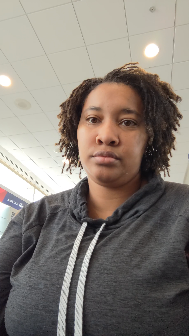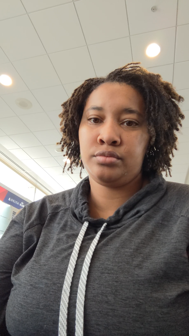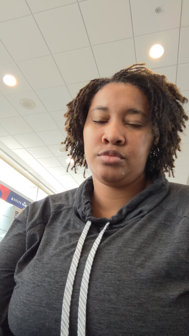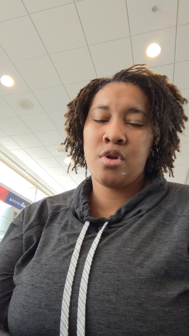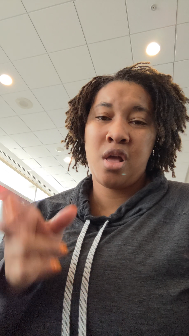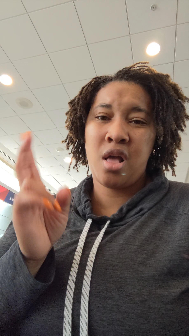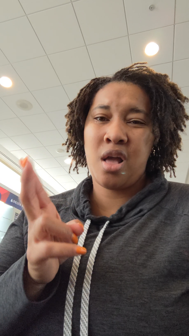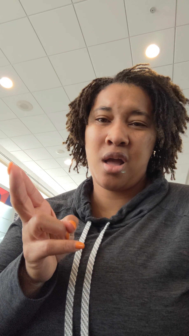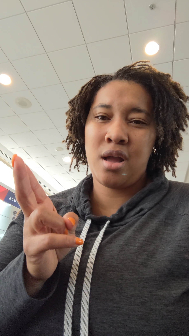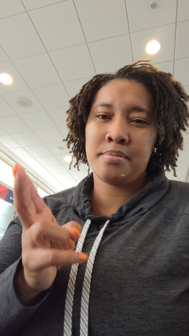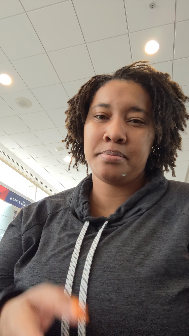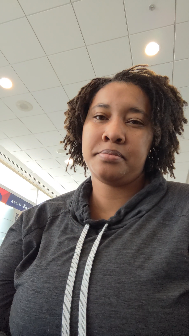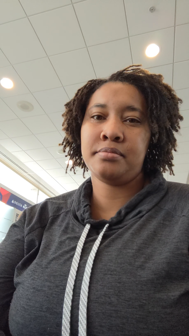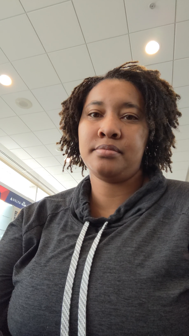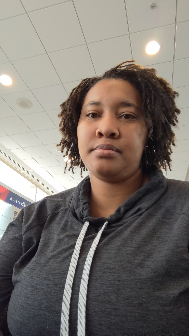hurry